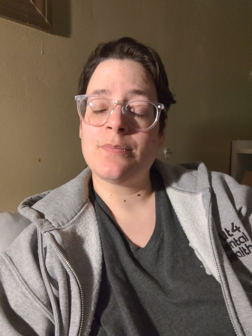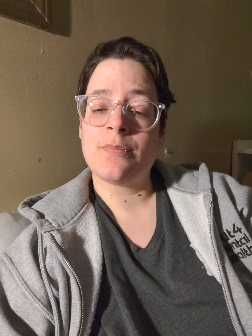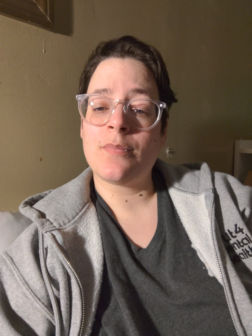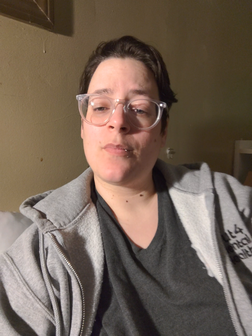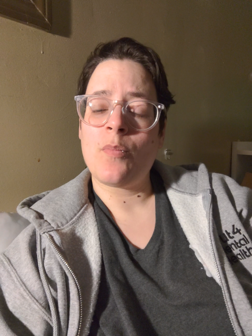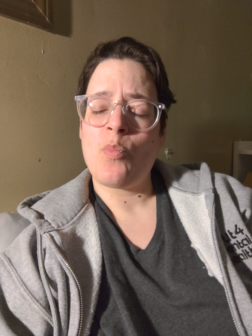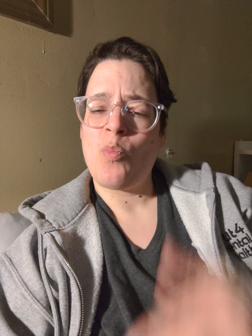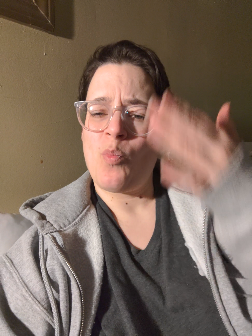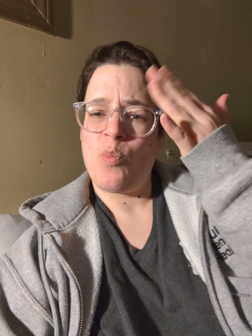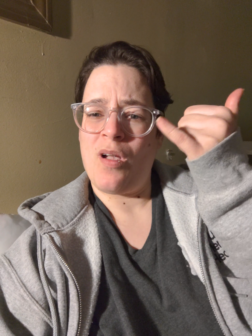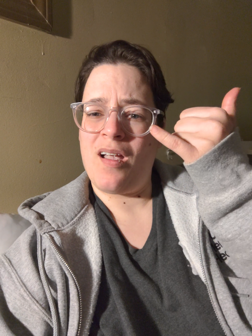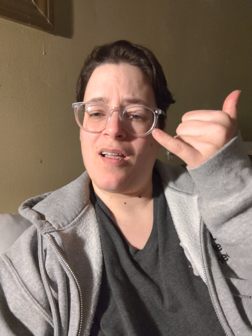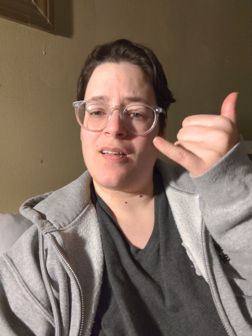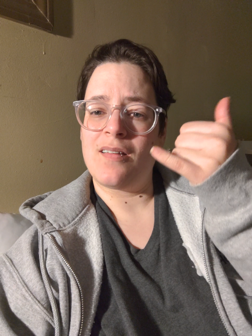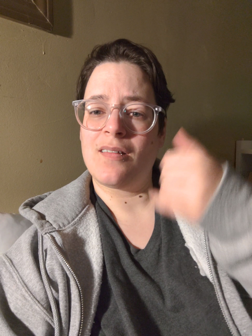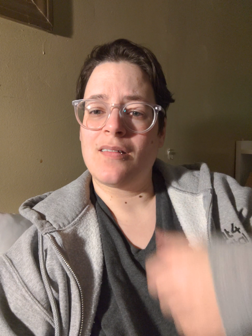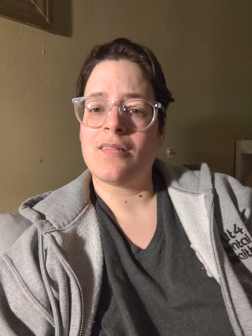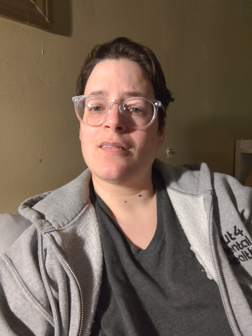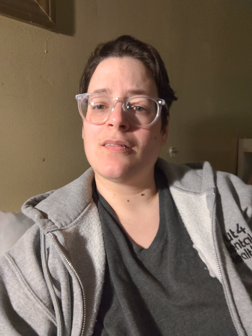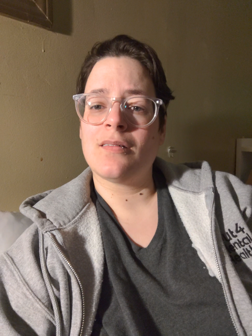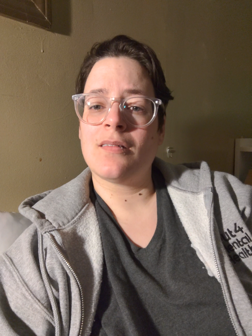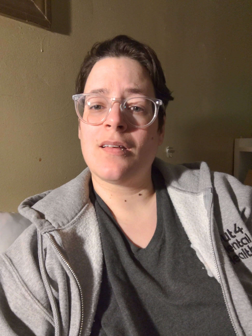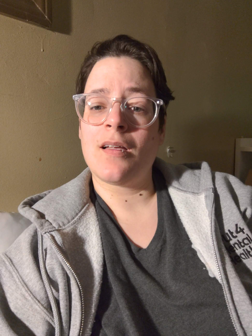why